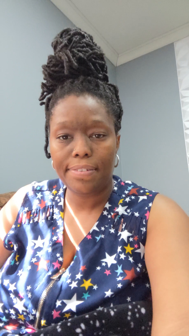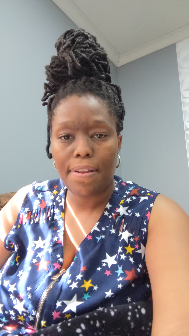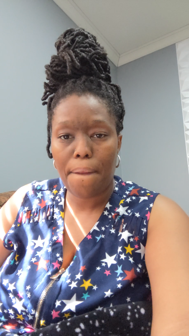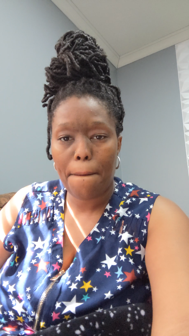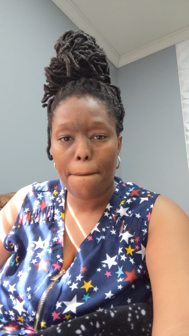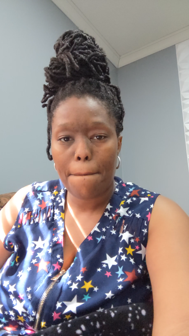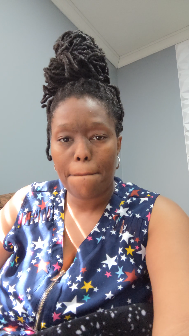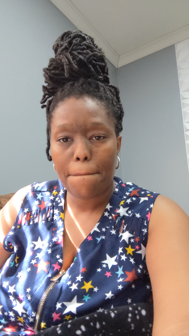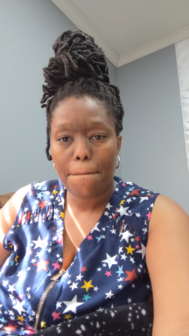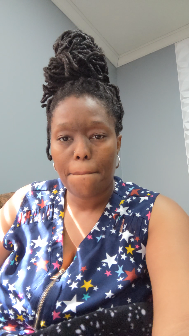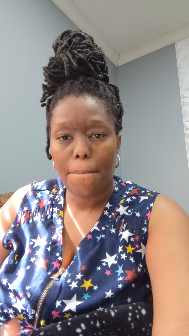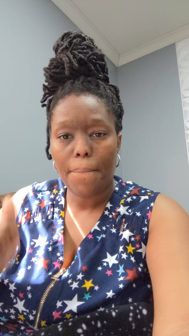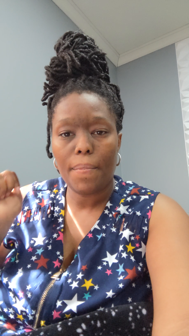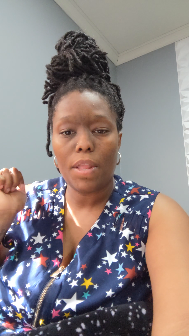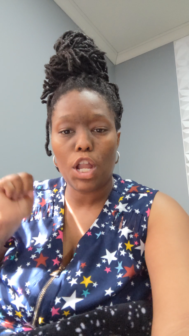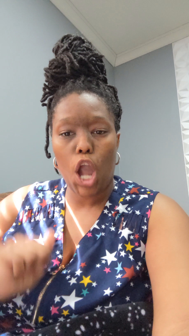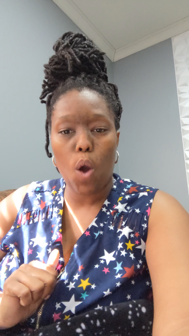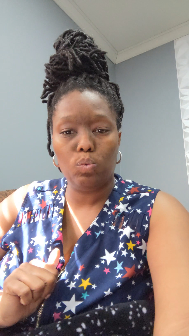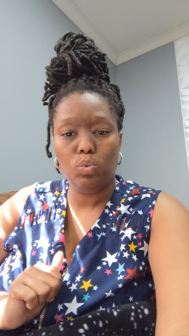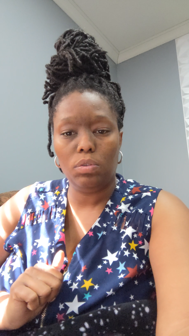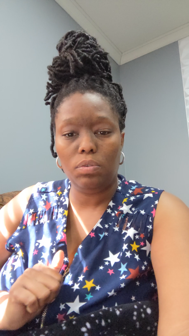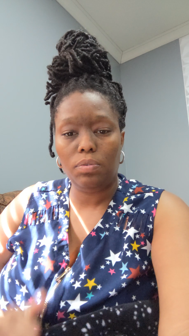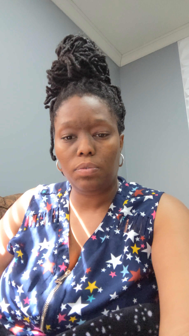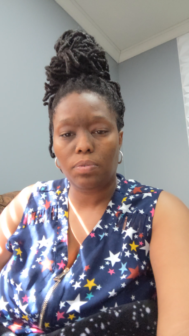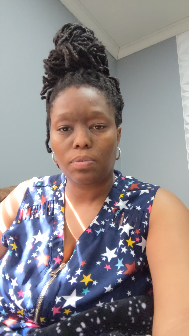coats